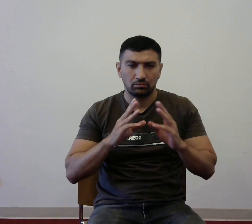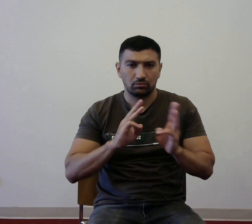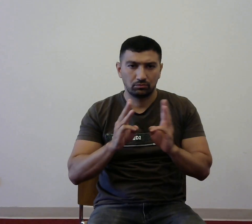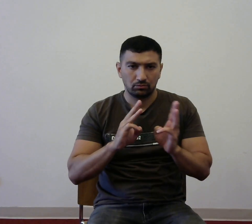mətbəx